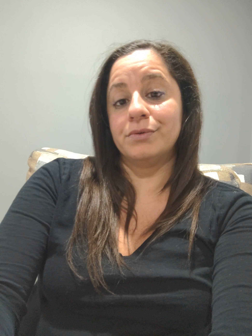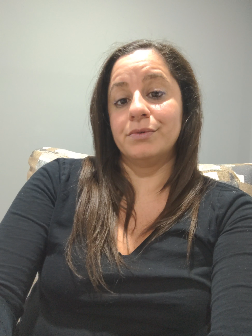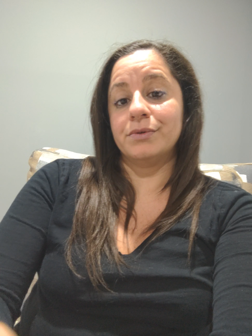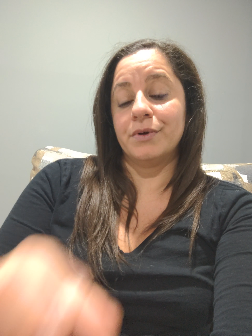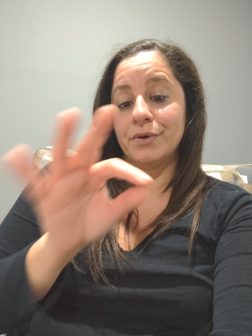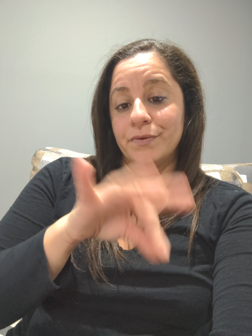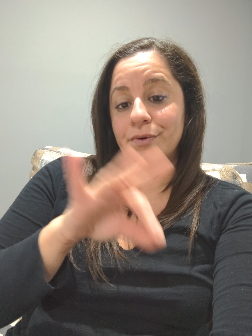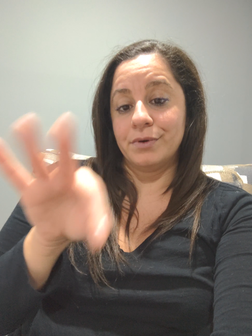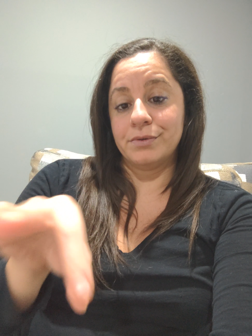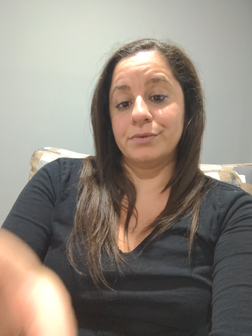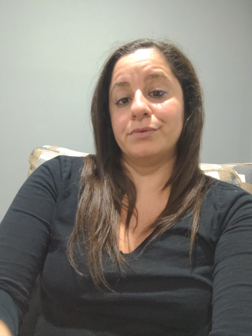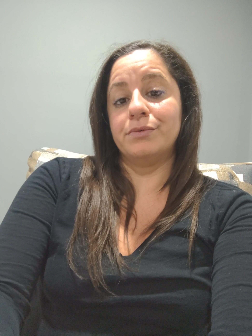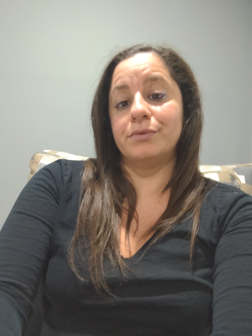french fries